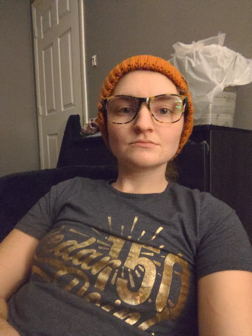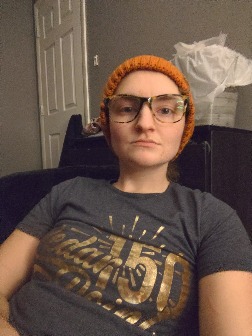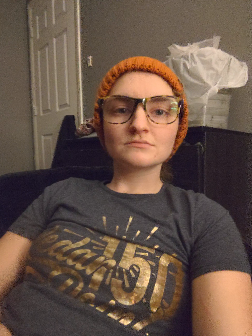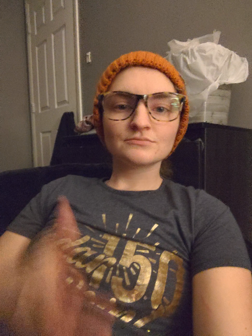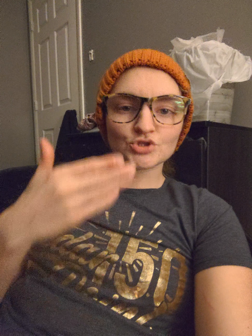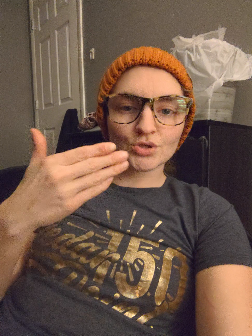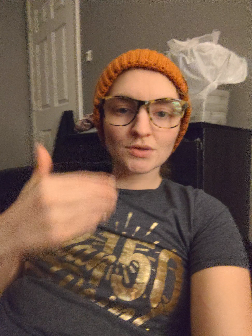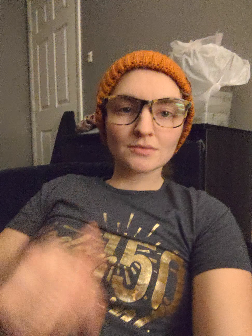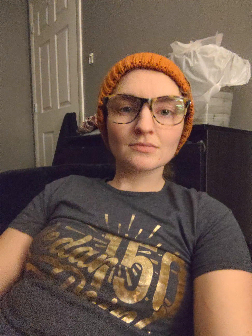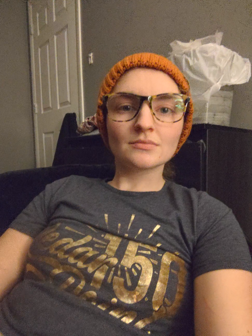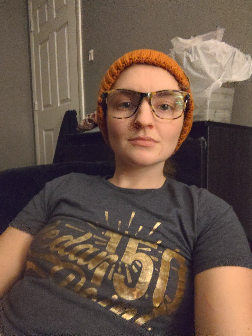flag